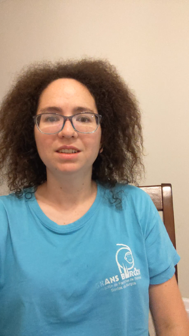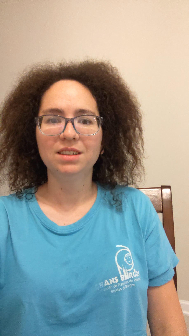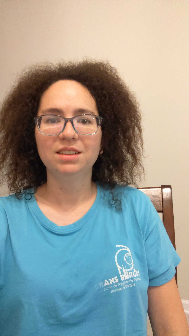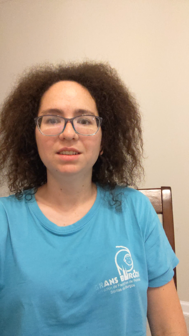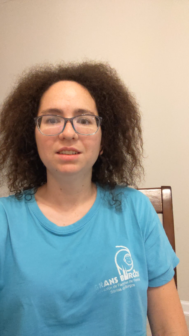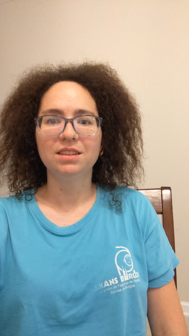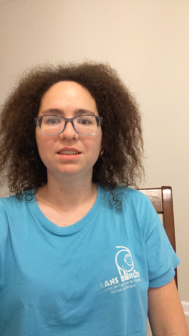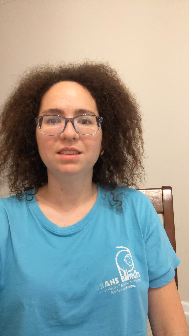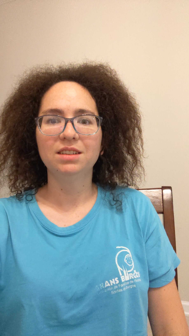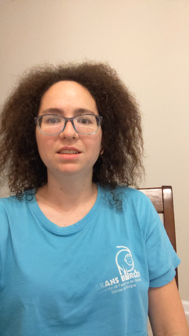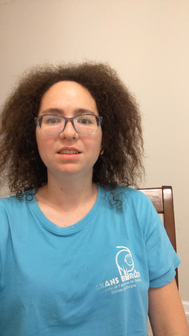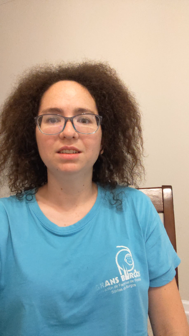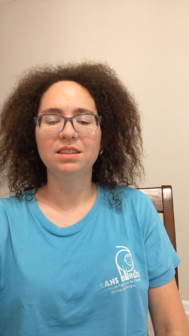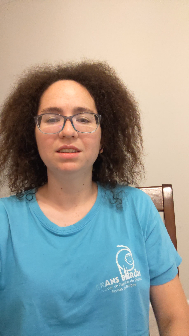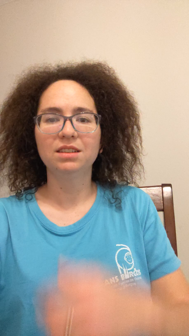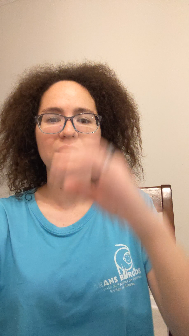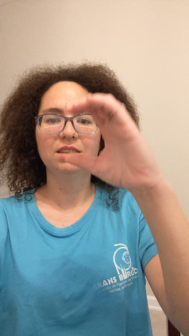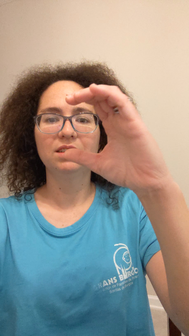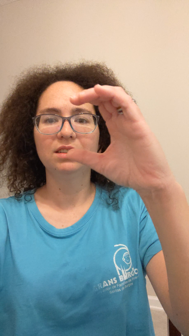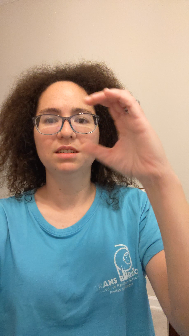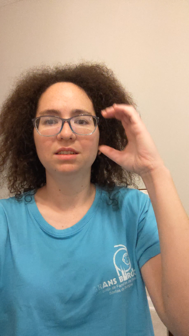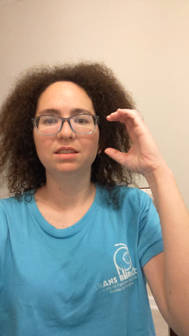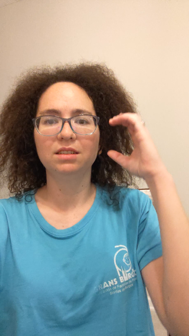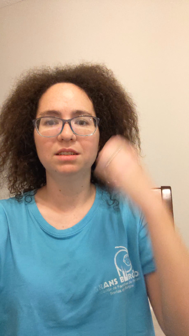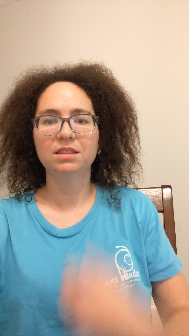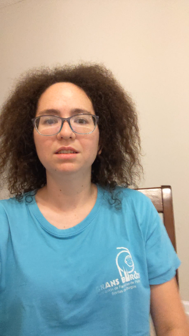bus